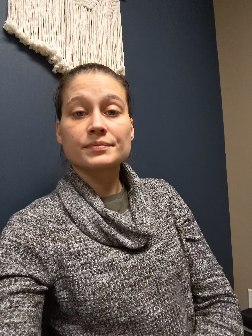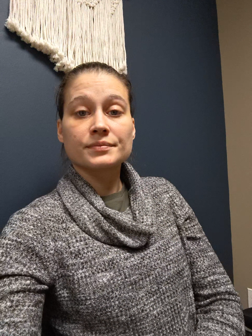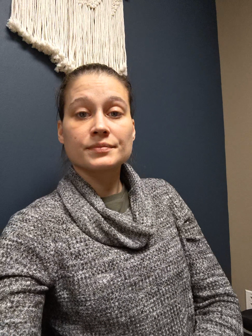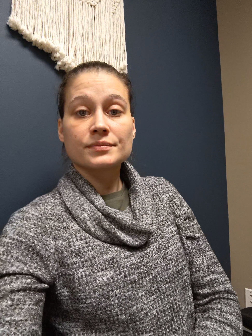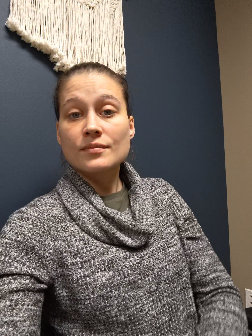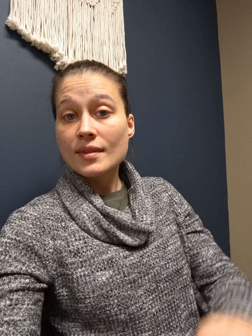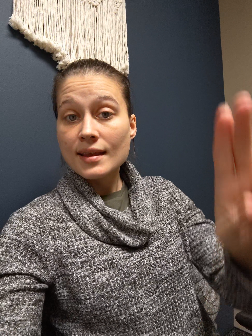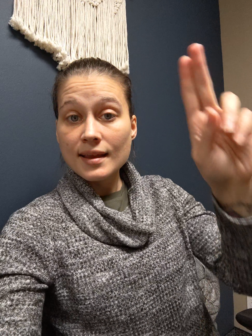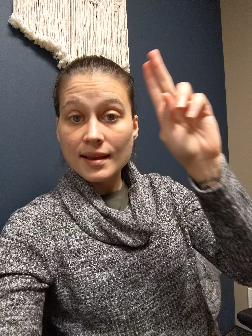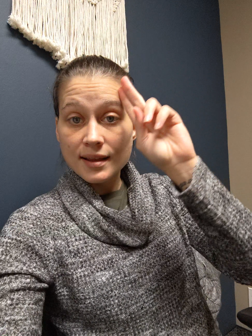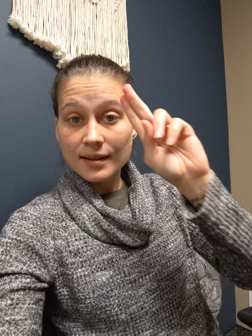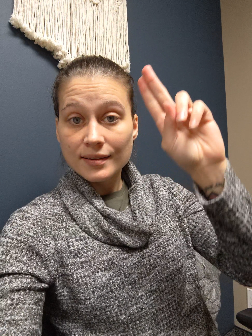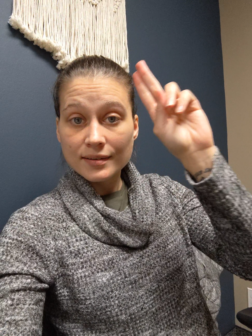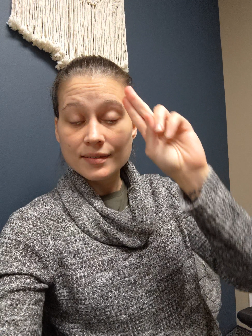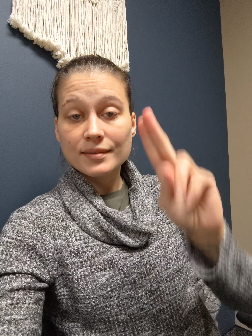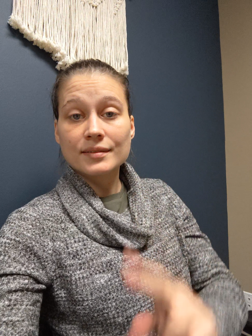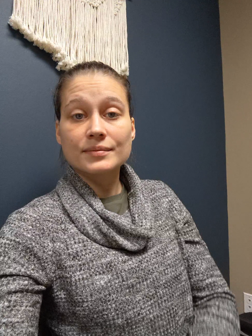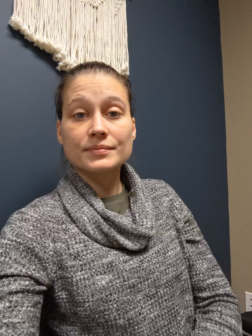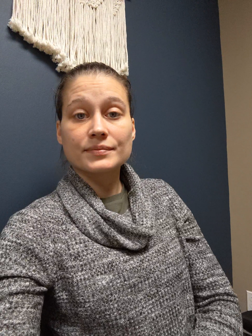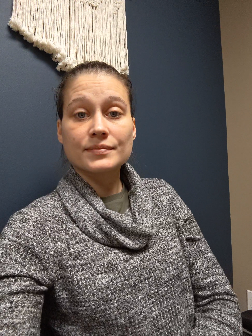uncle